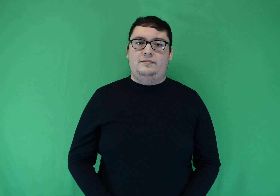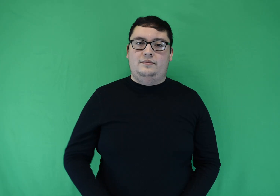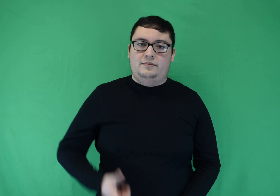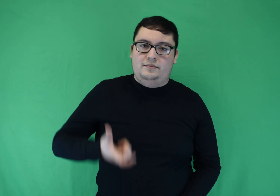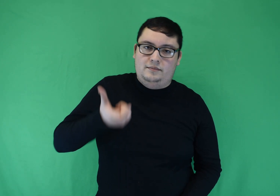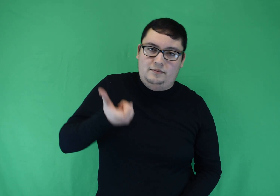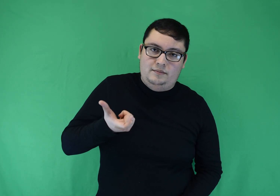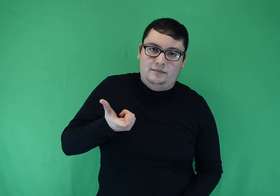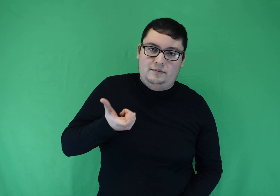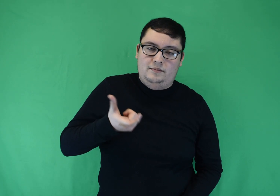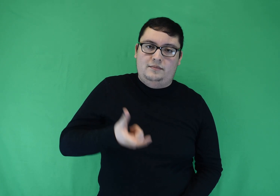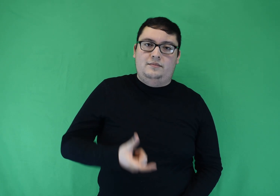dinero